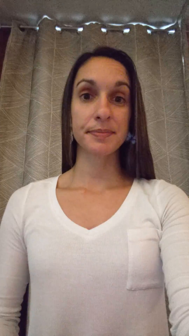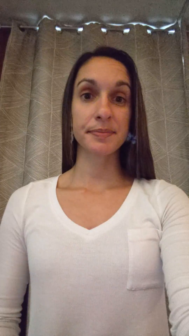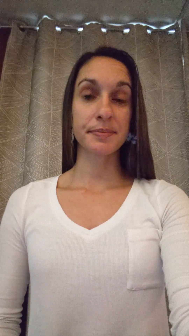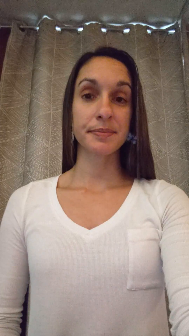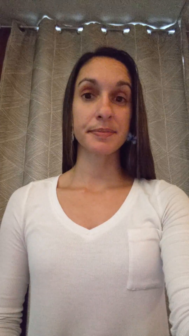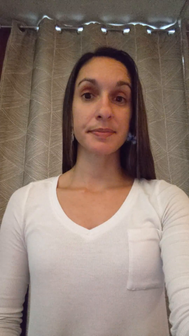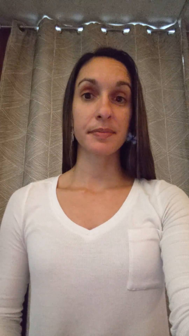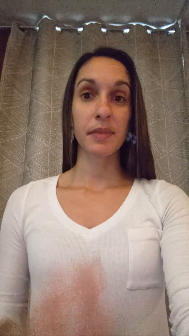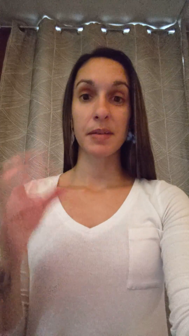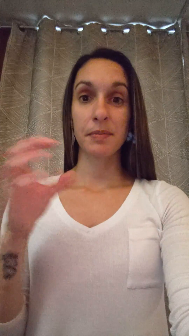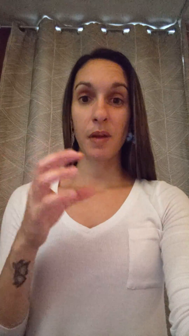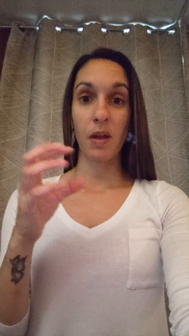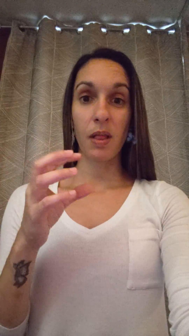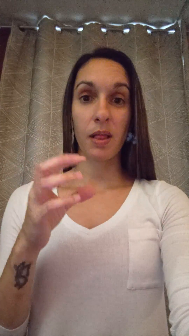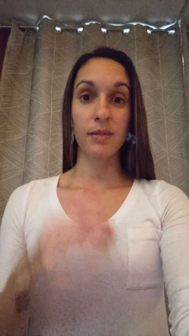ball